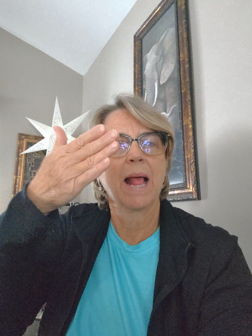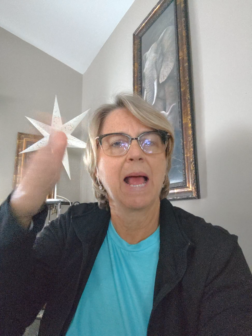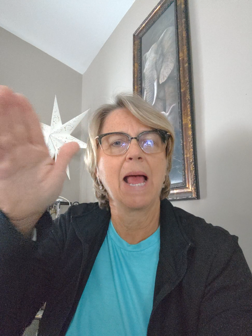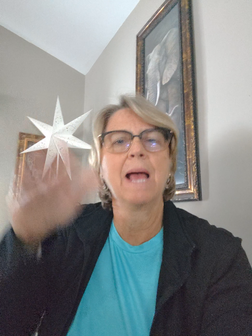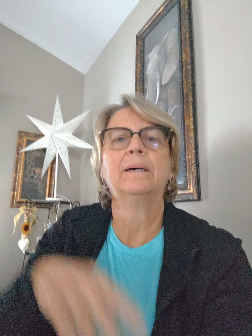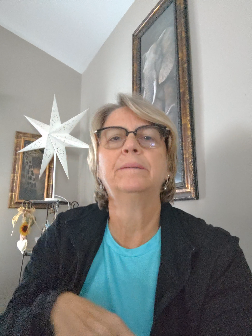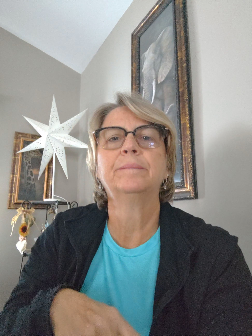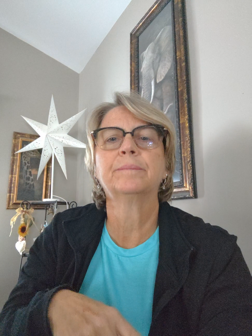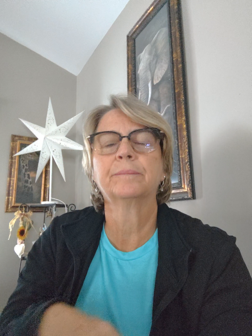flag